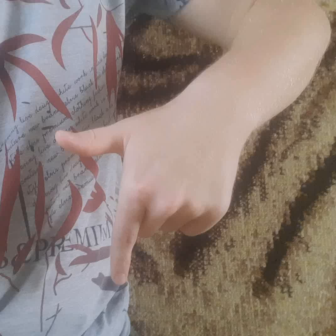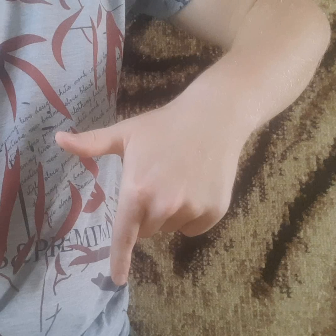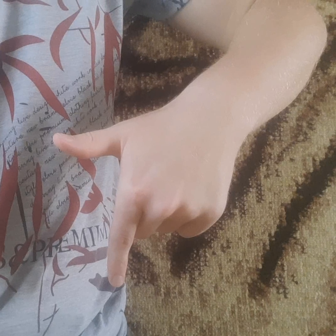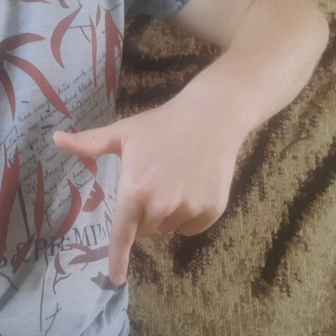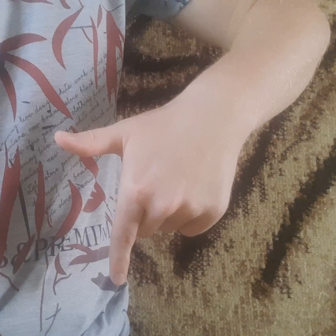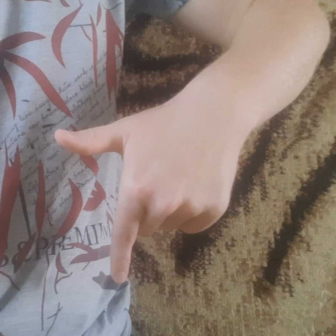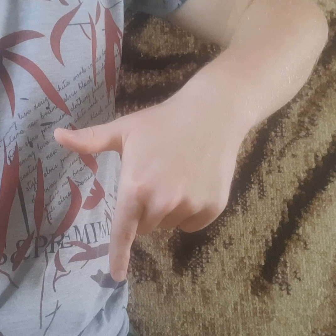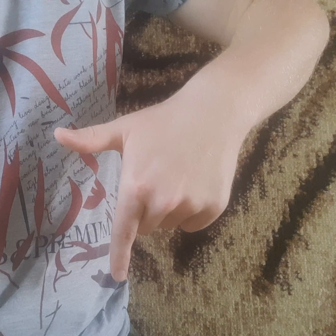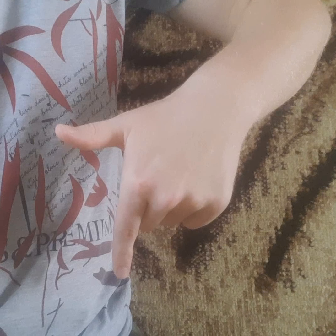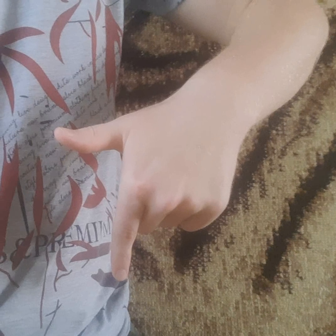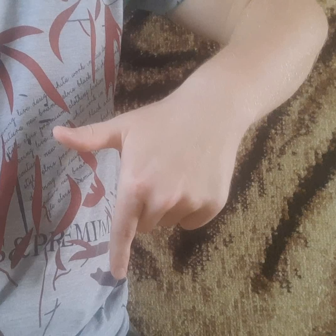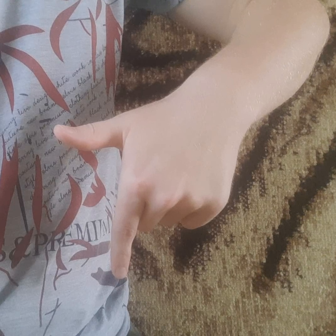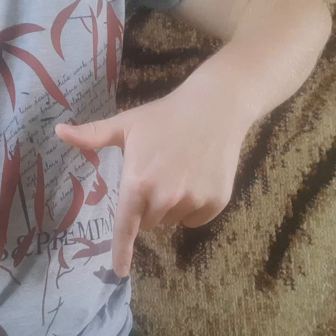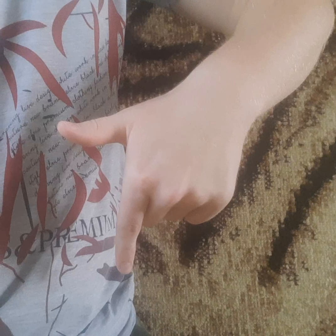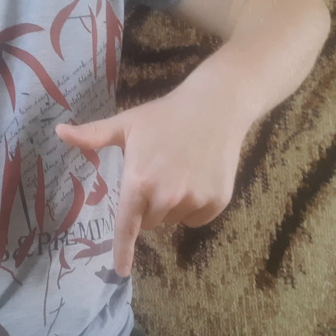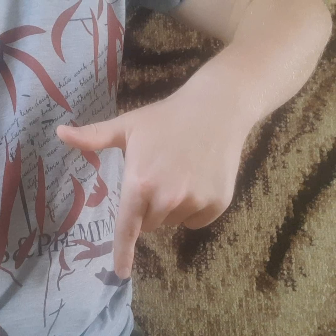Г